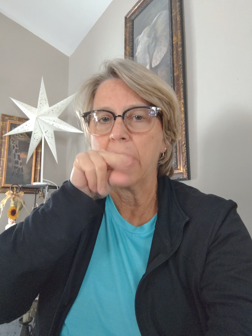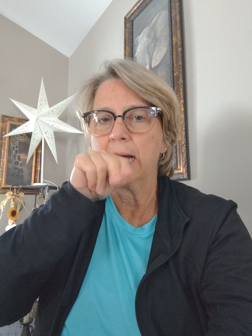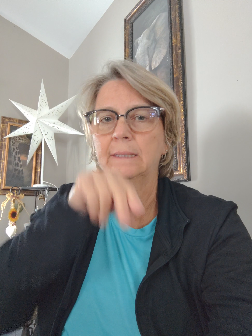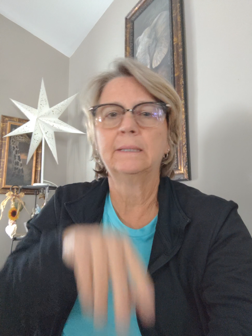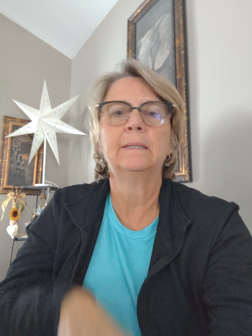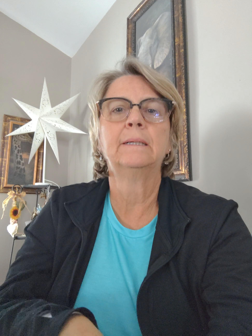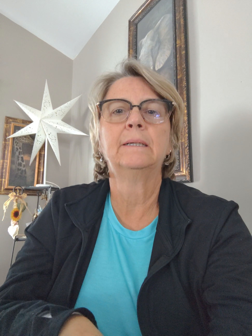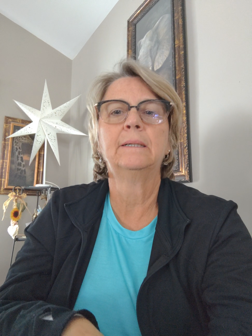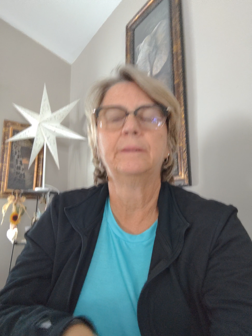duck